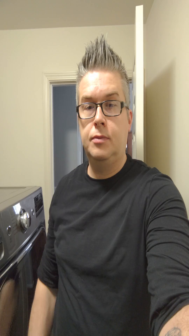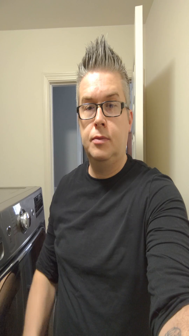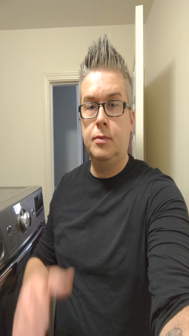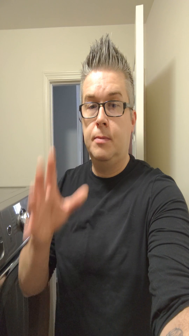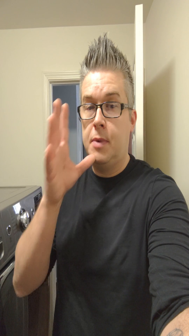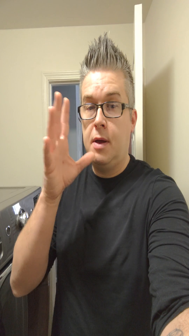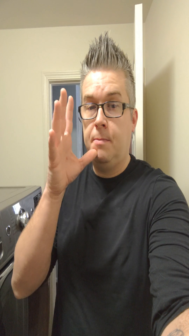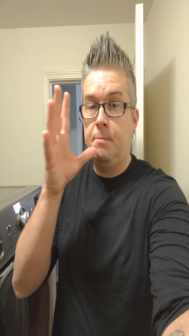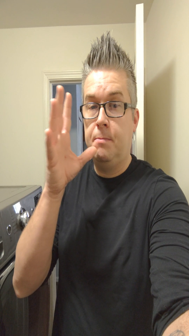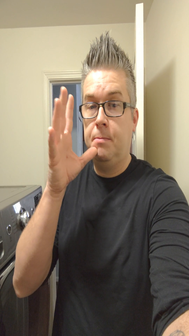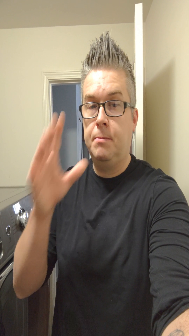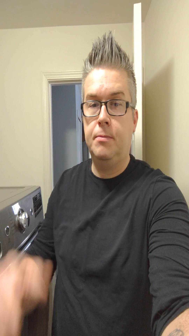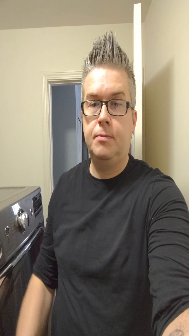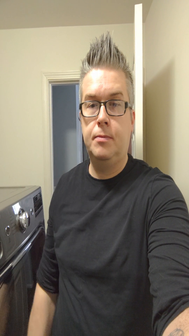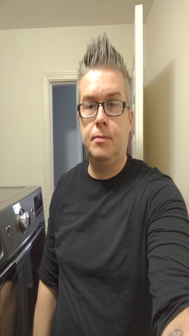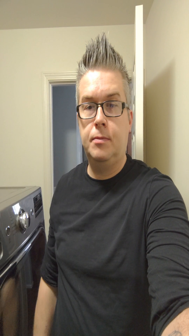mom